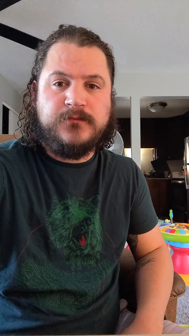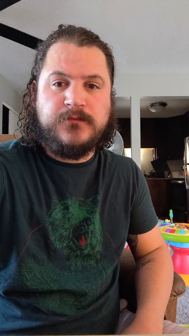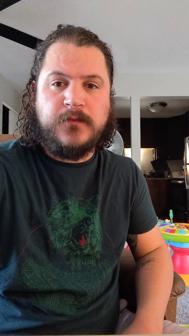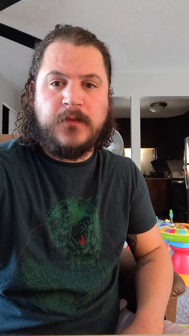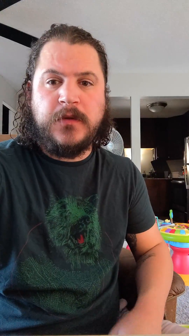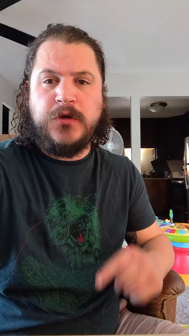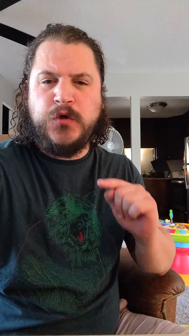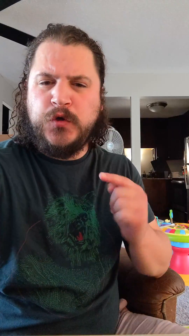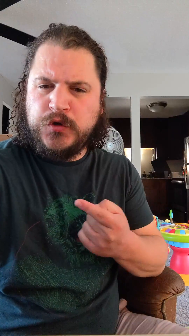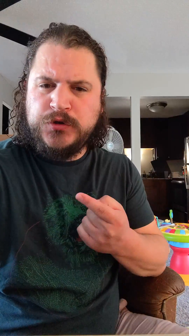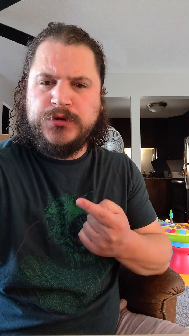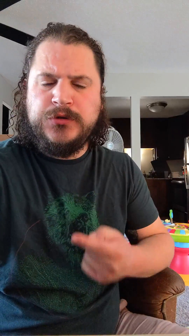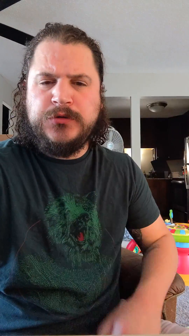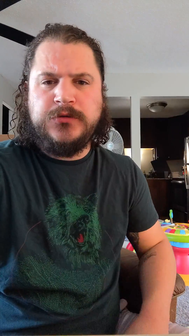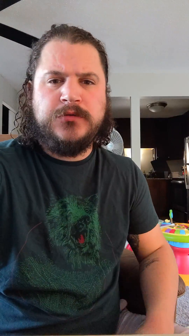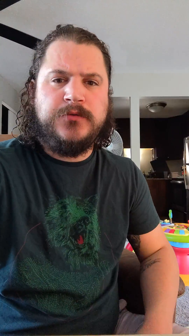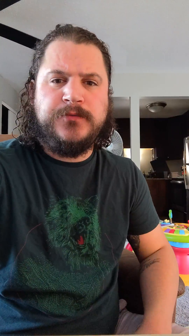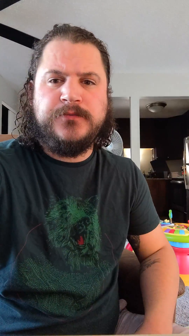hurt